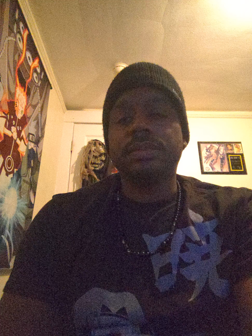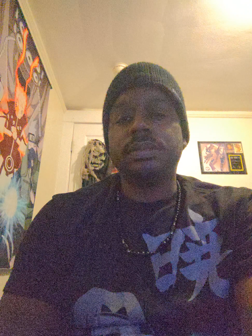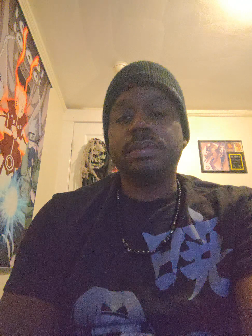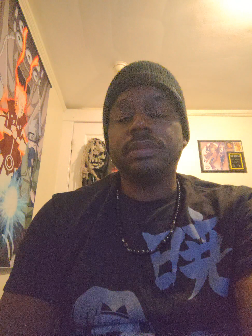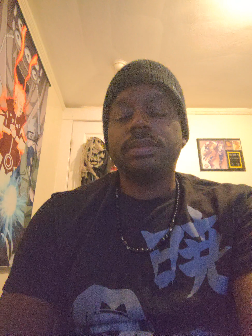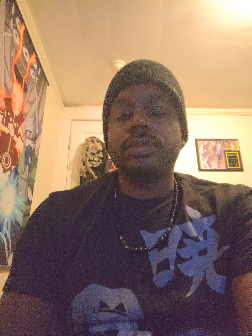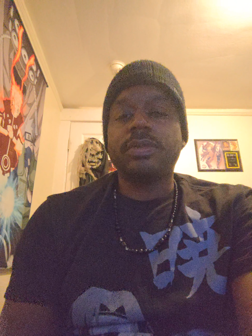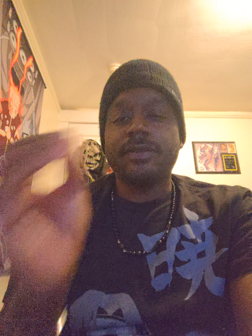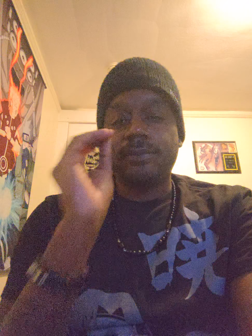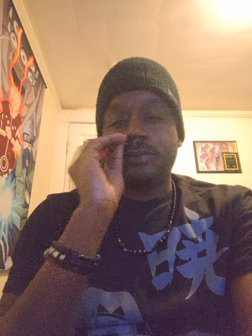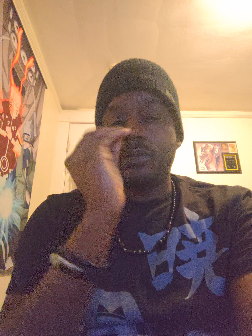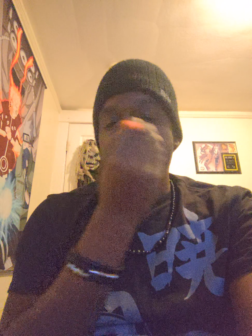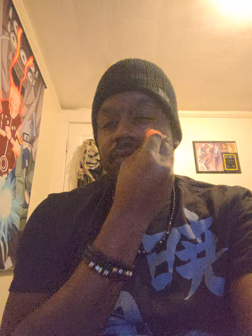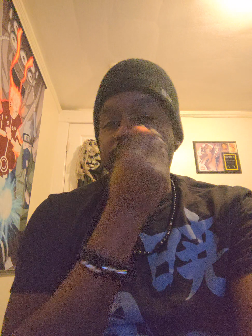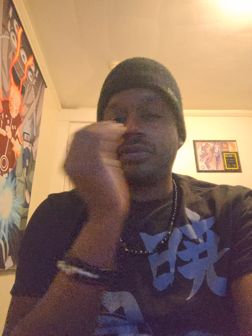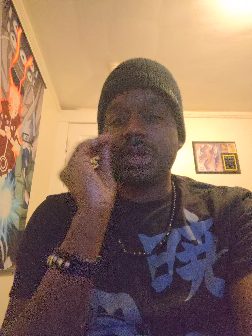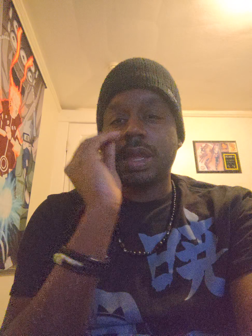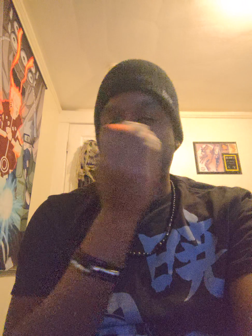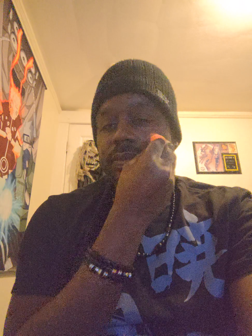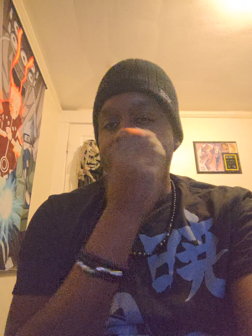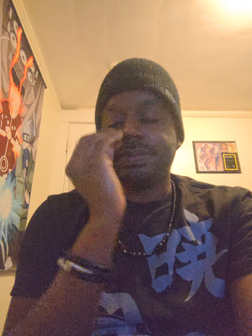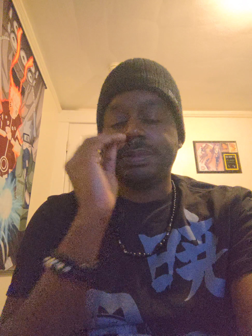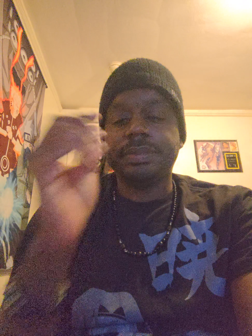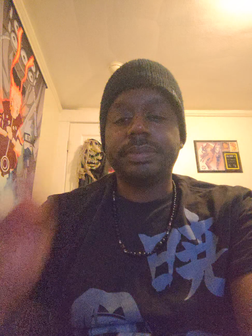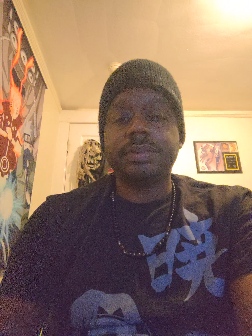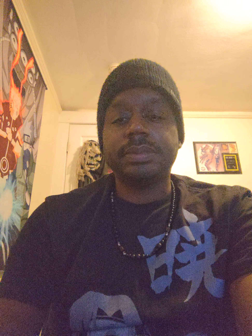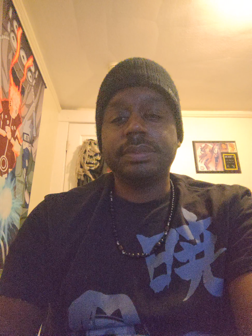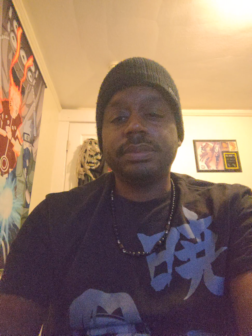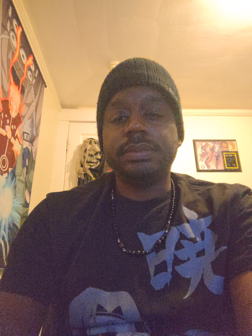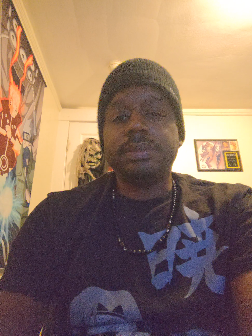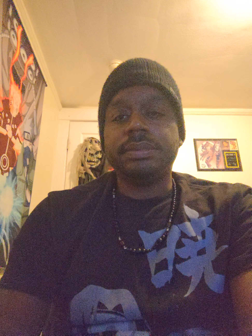flower